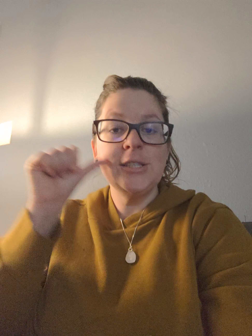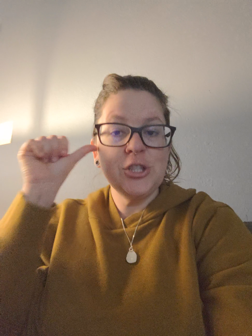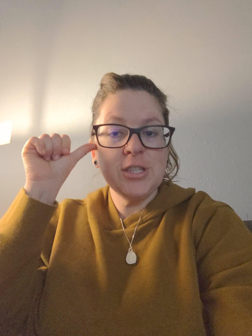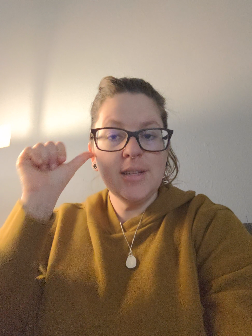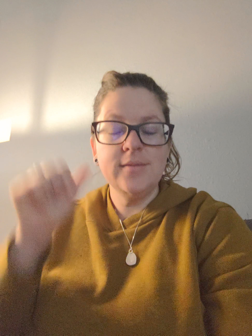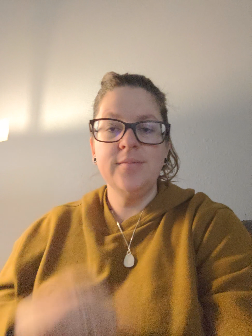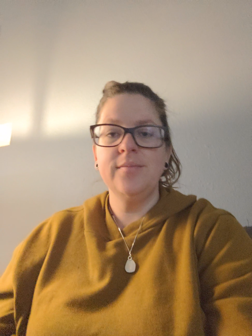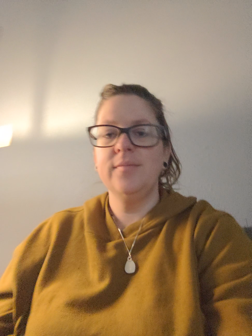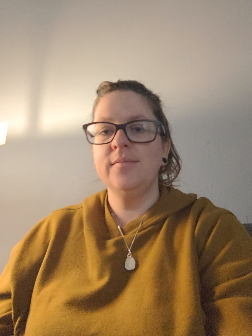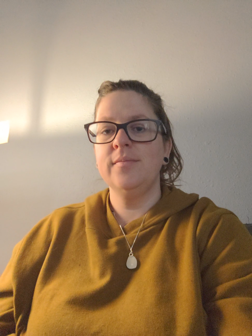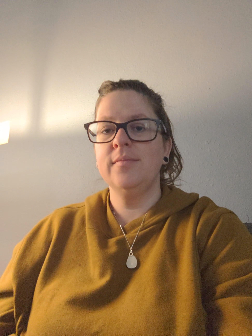yesterday